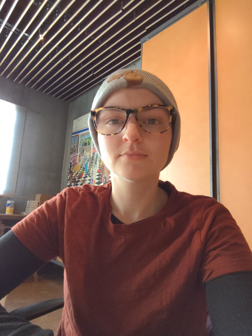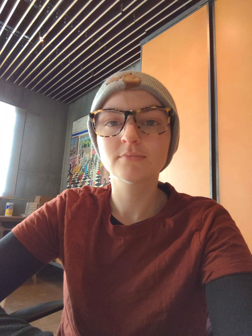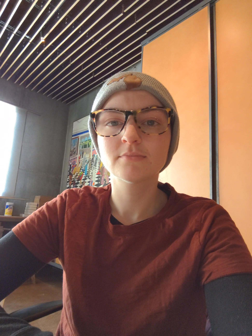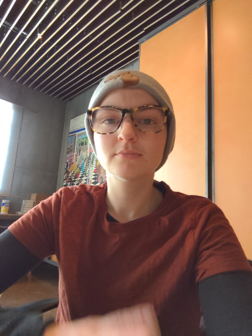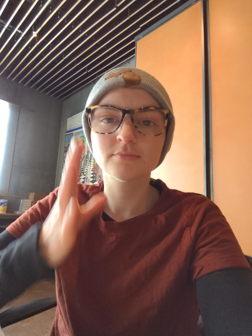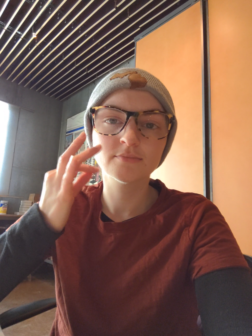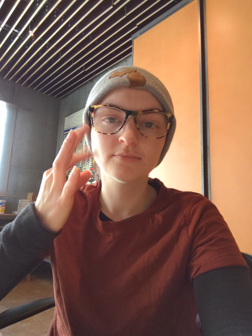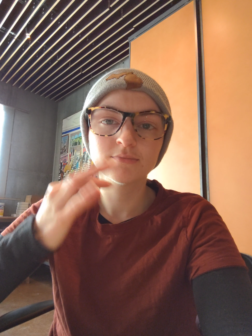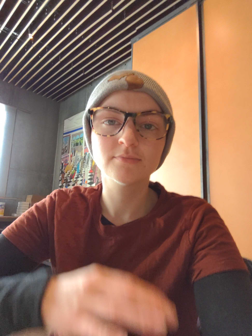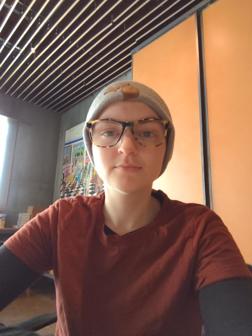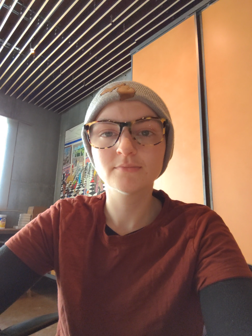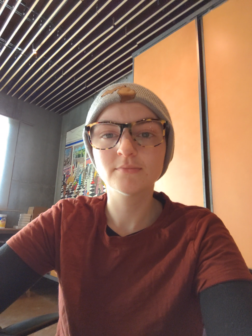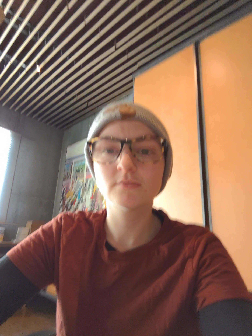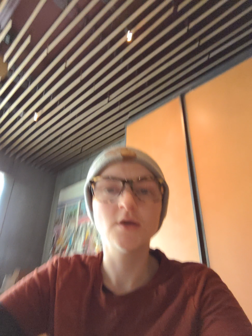cat